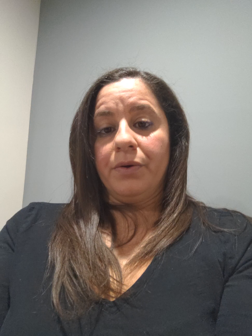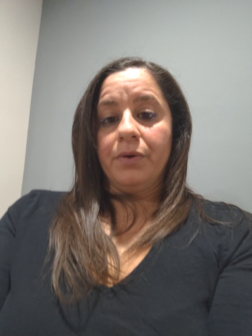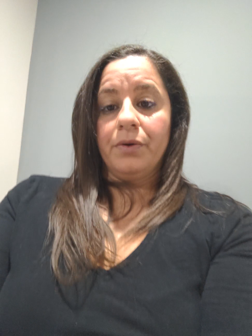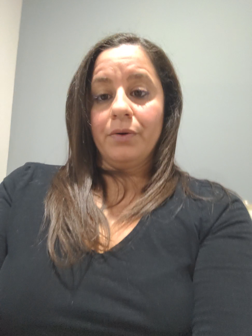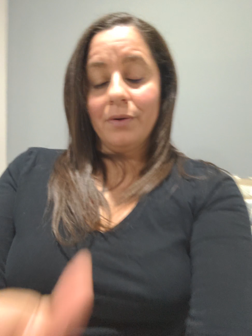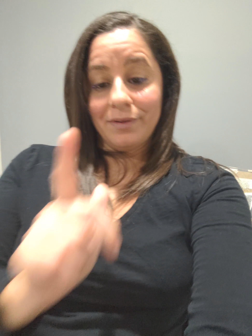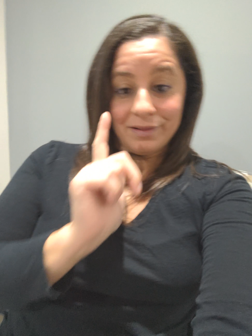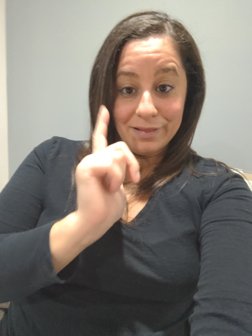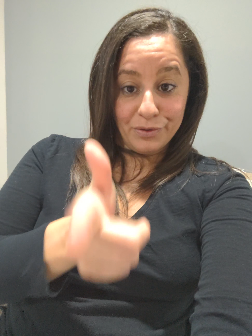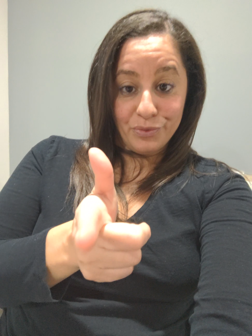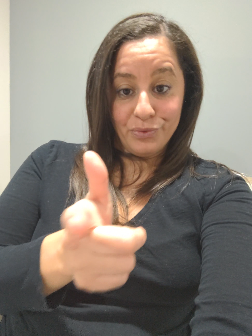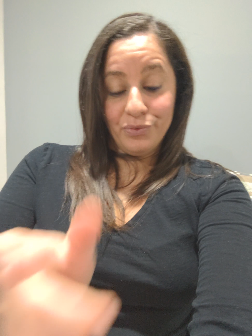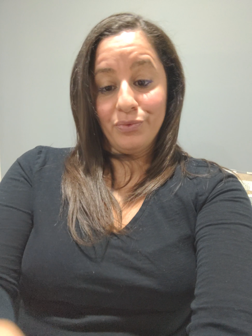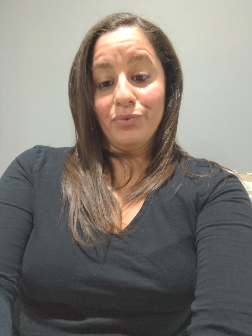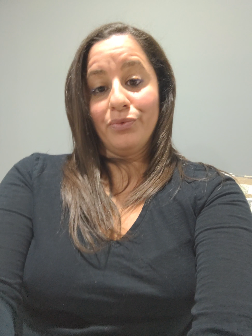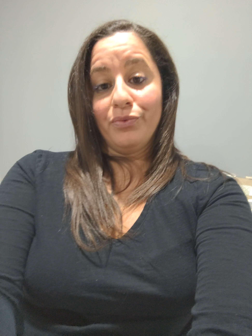later